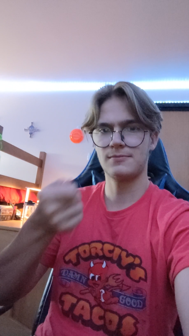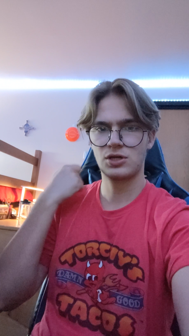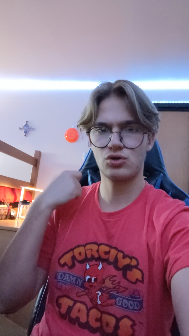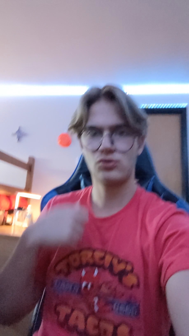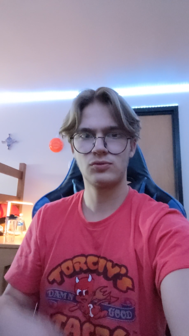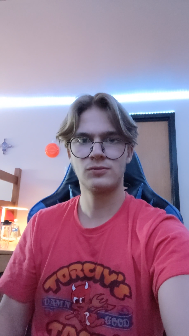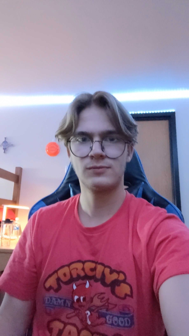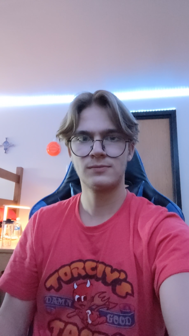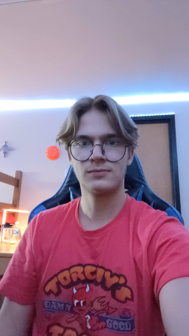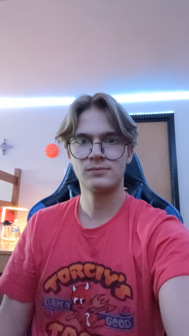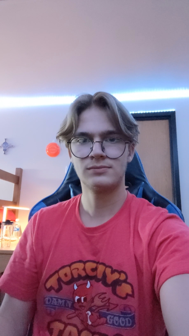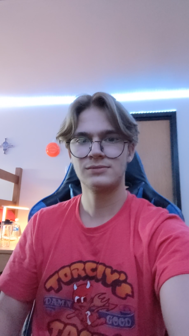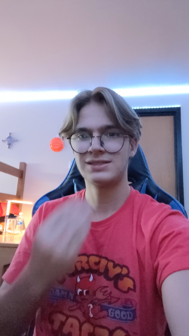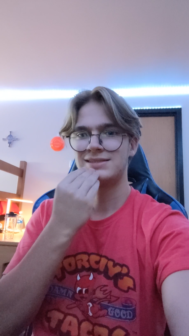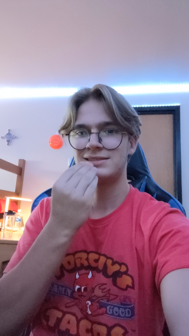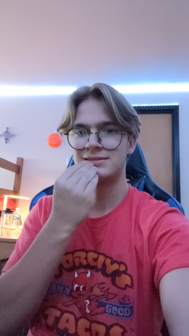eat